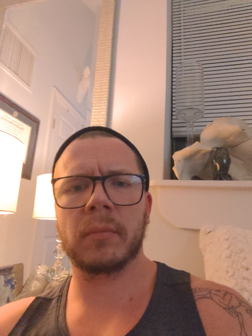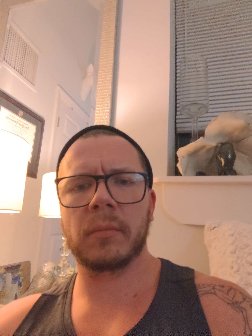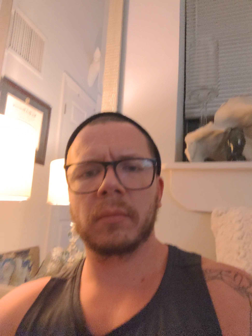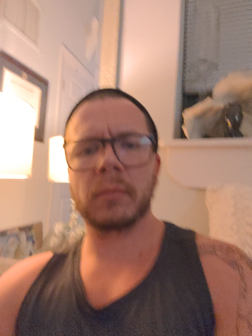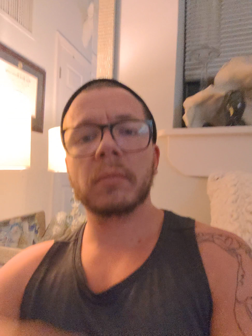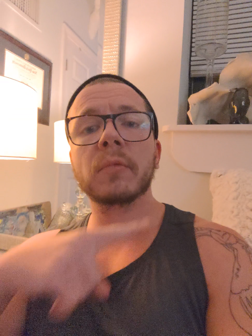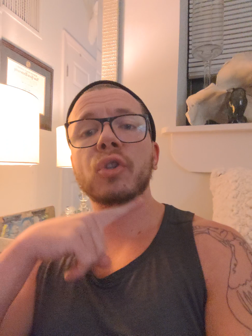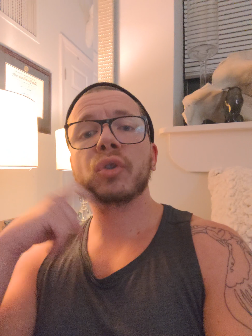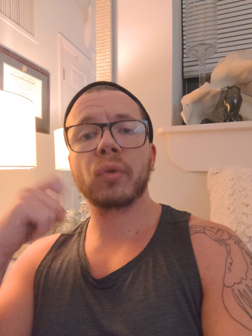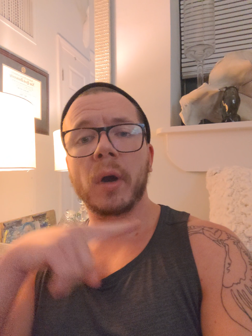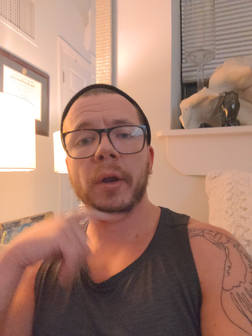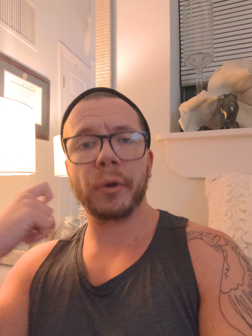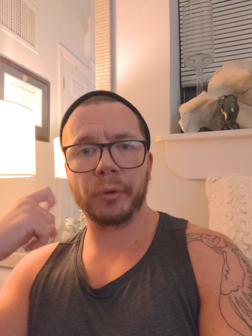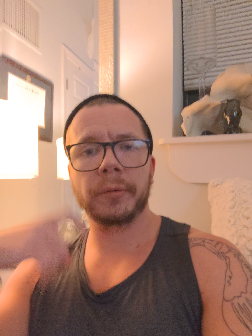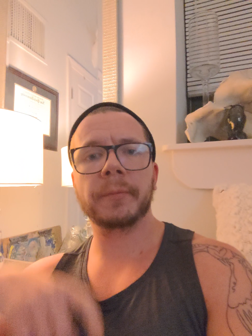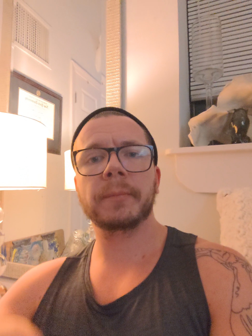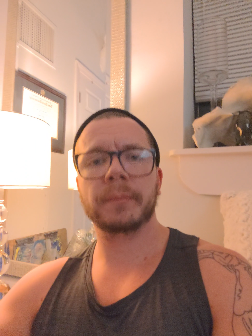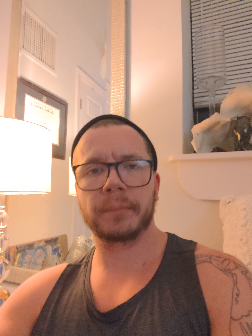dryer